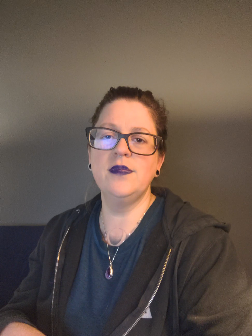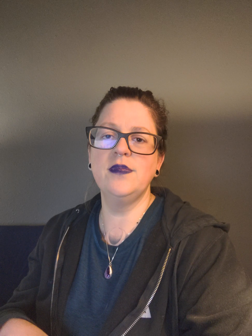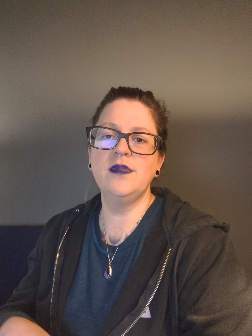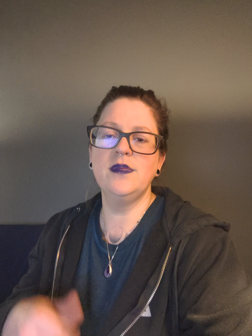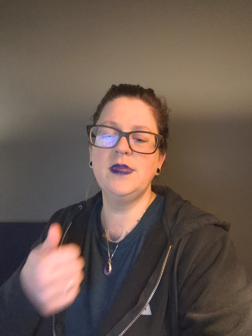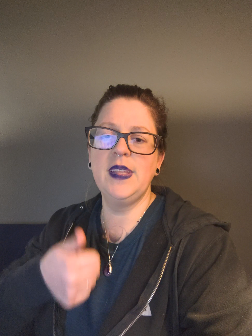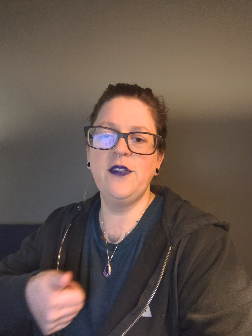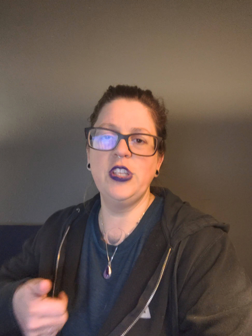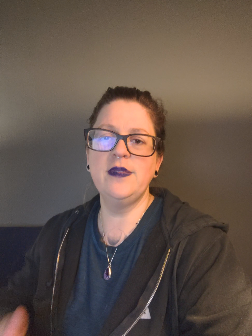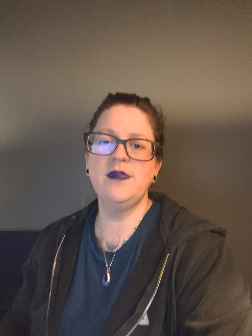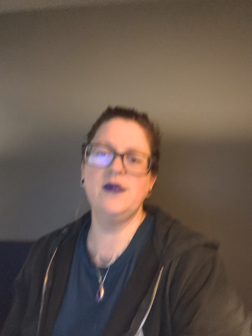every